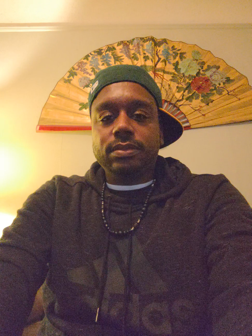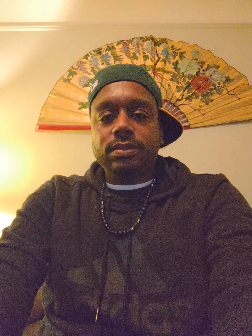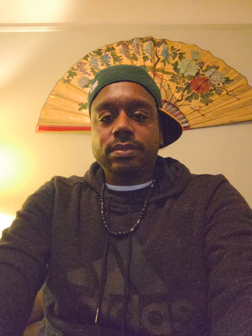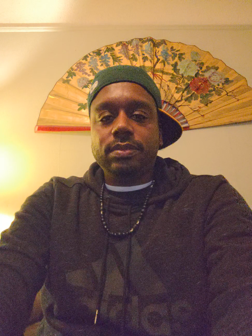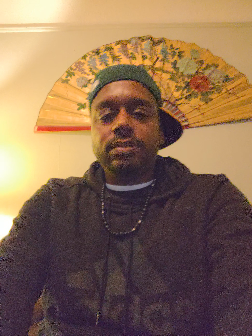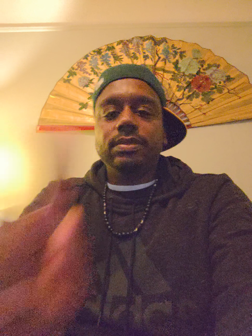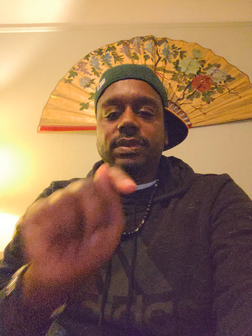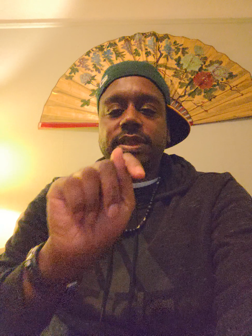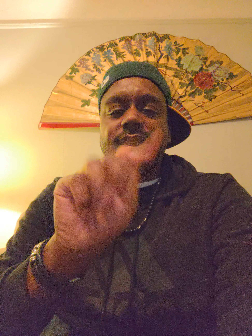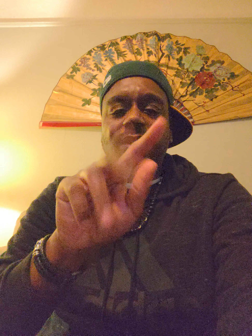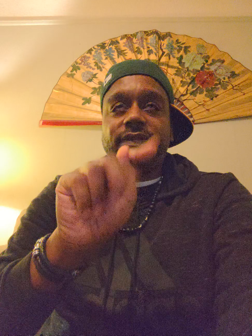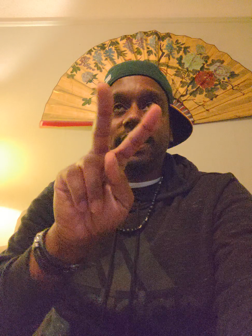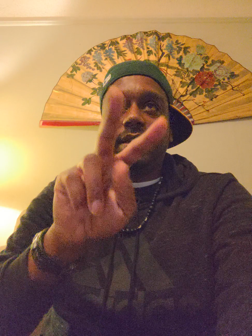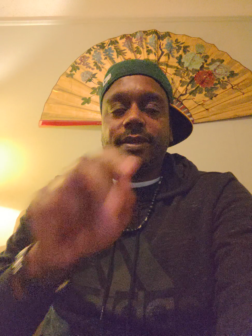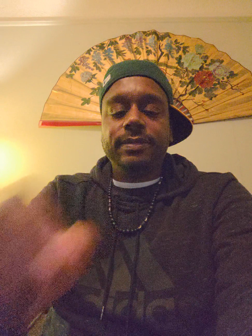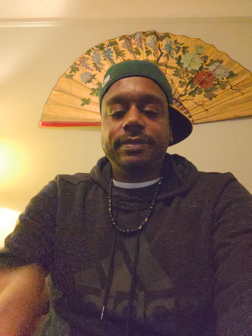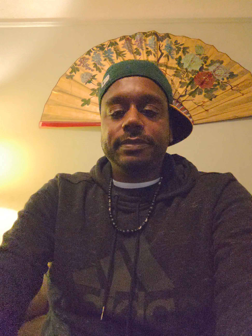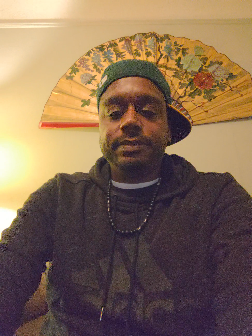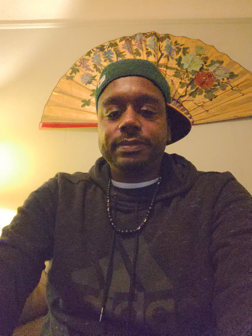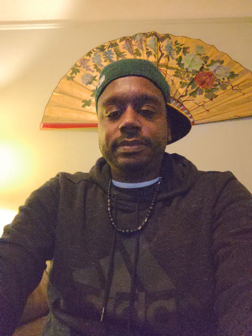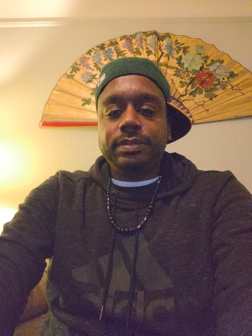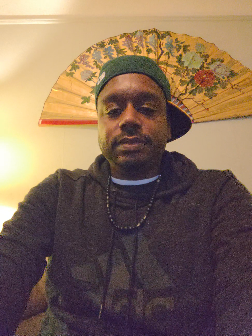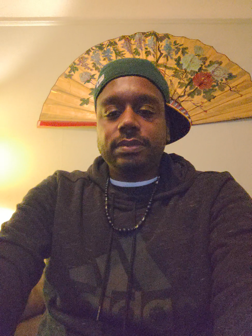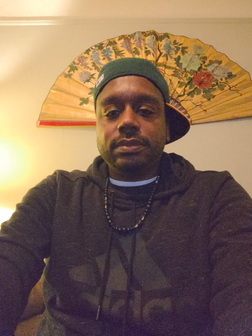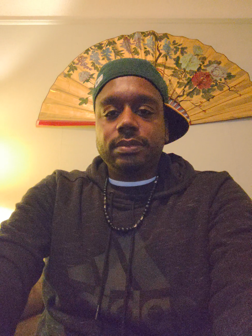TV